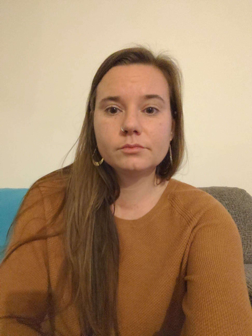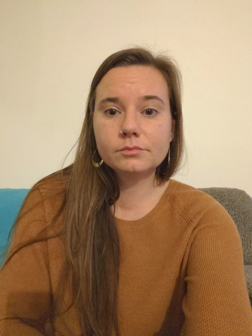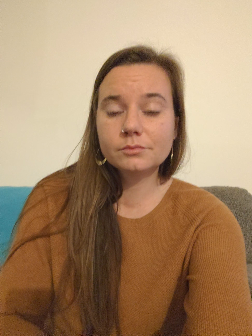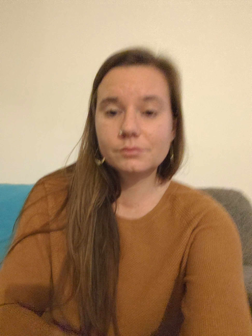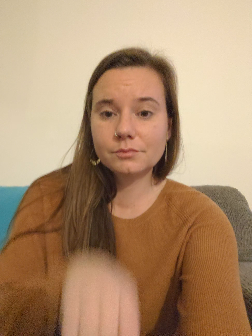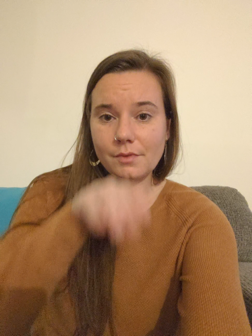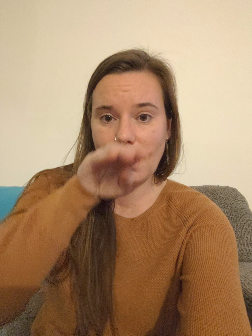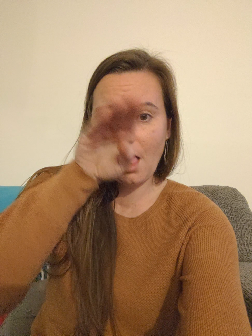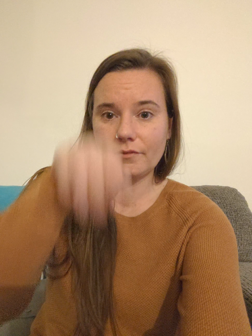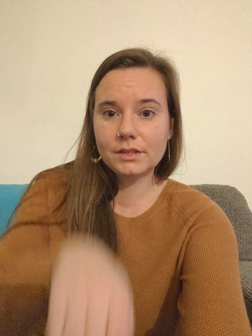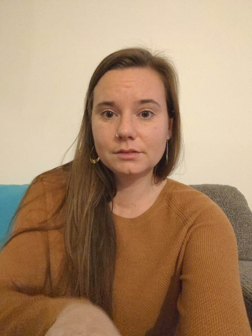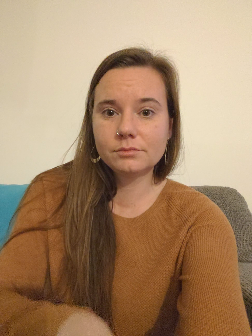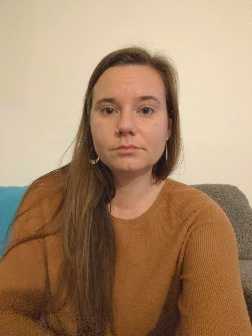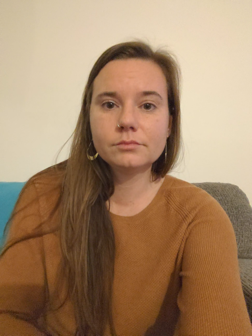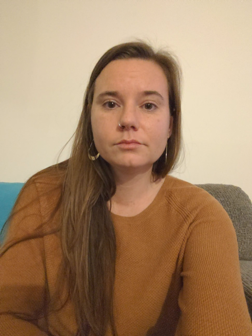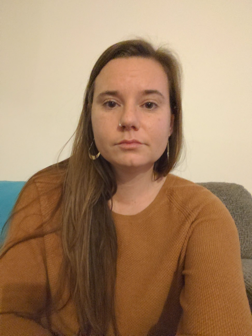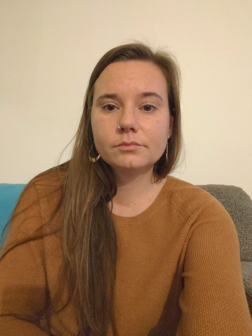elephant